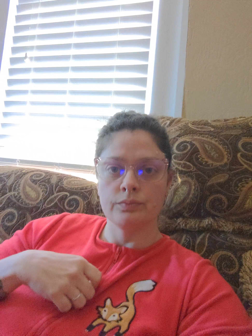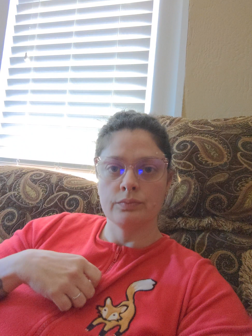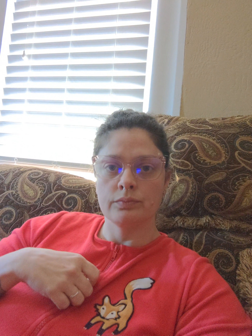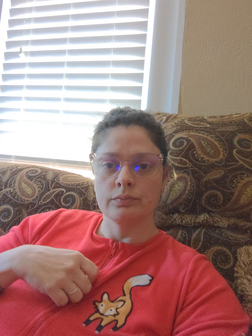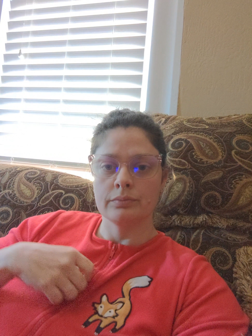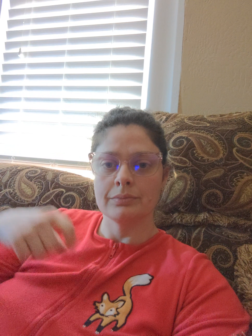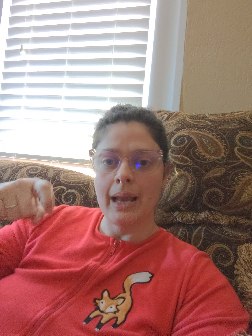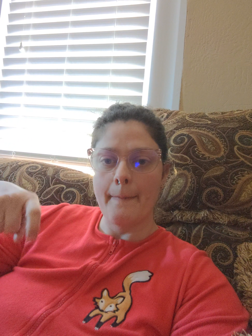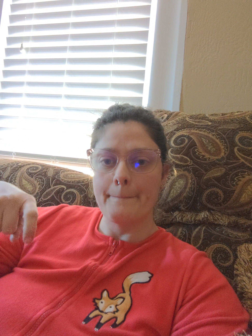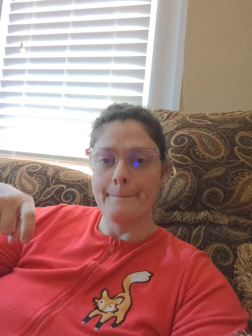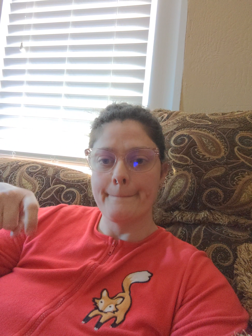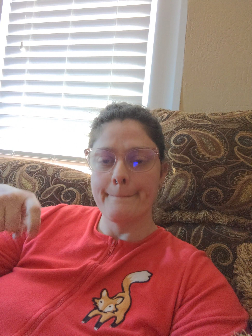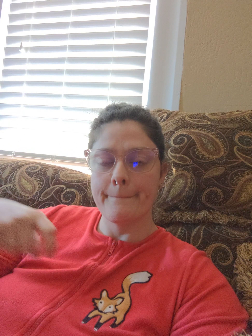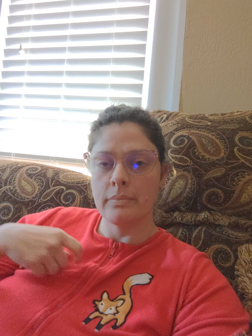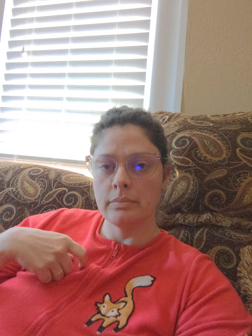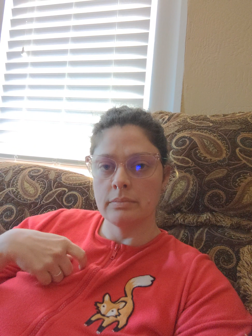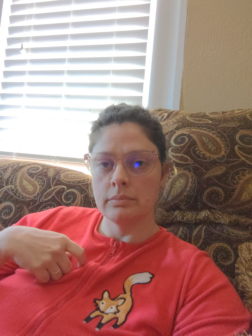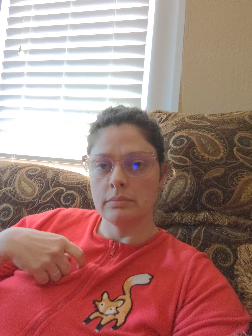time